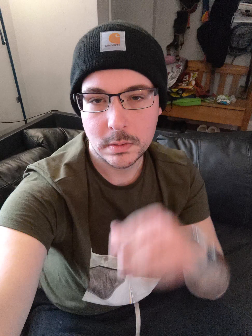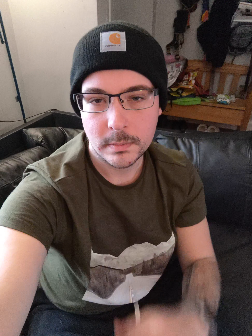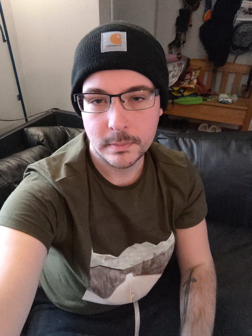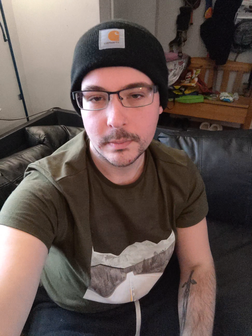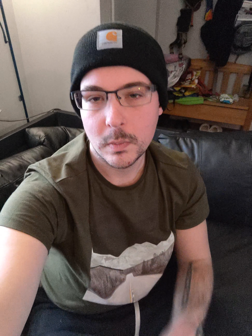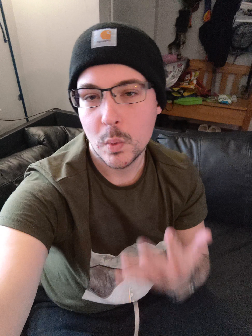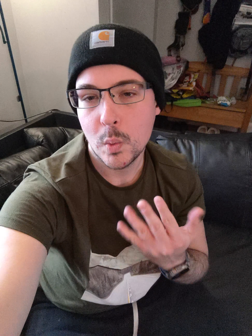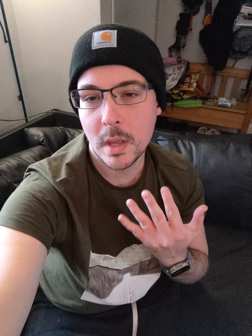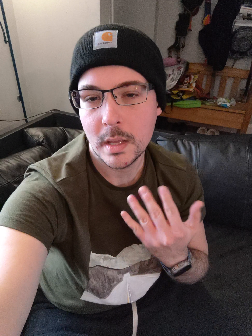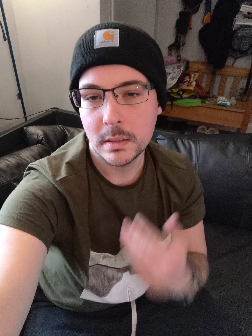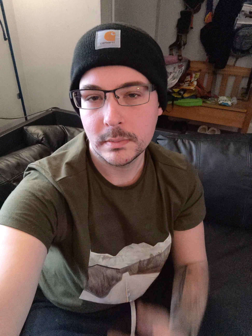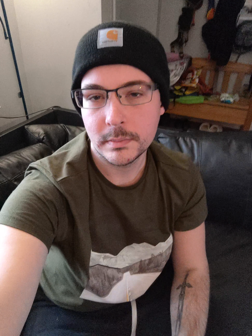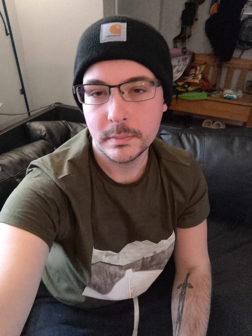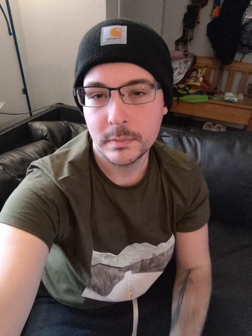wait